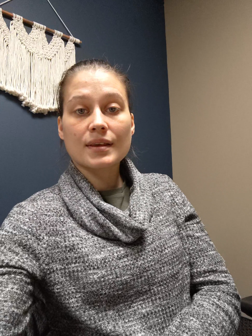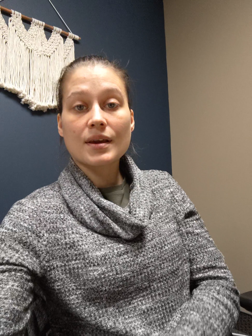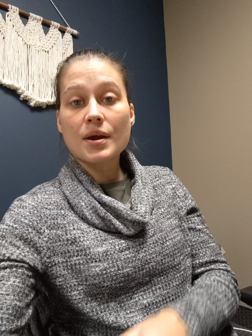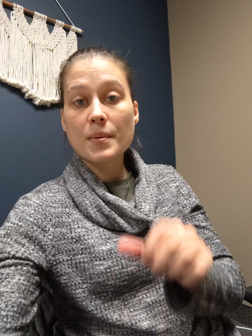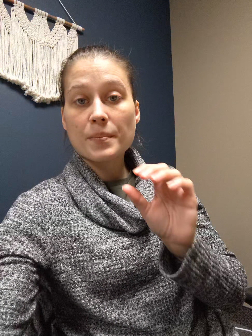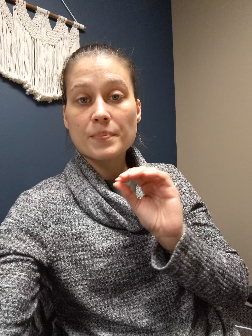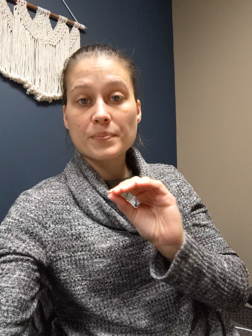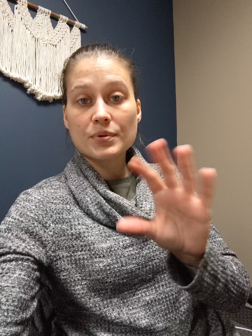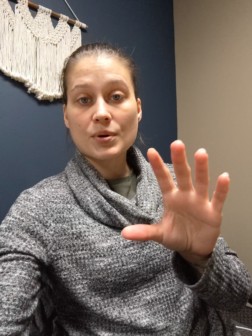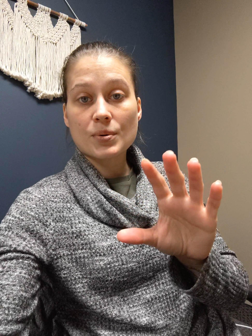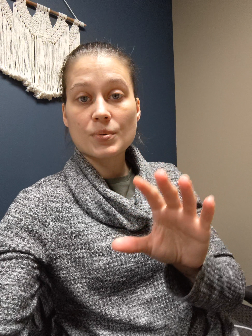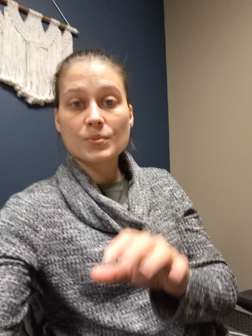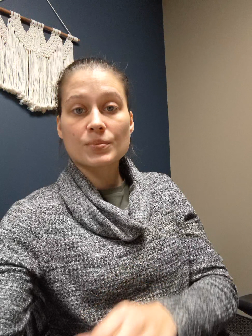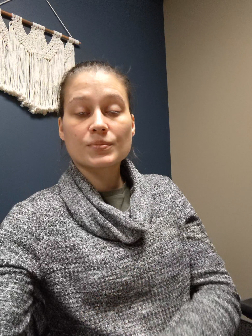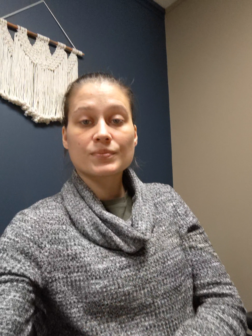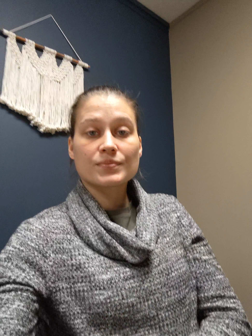blow